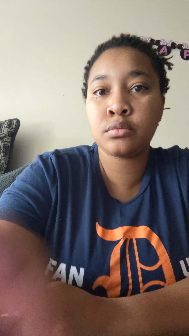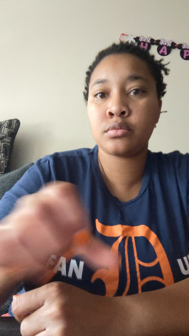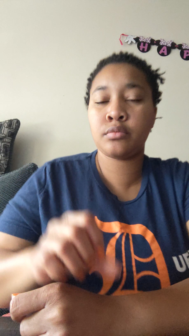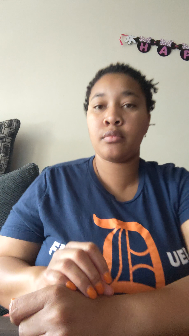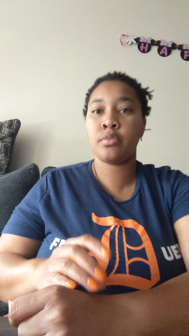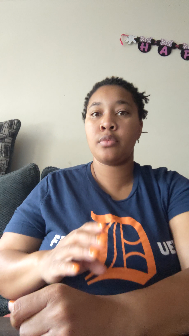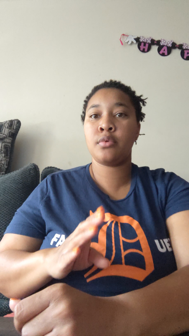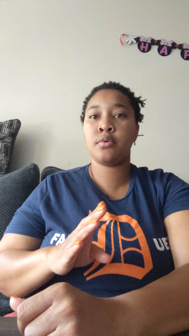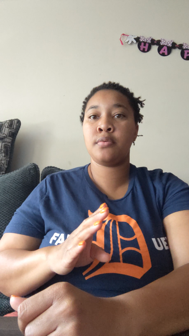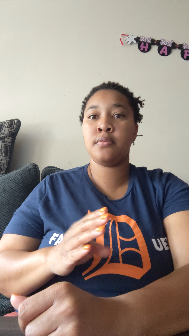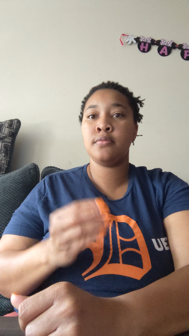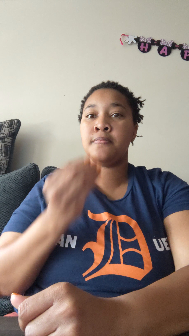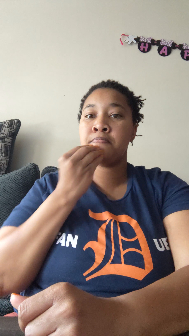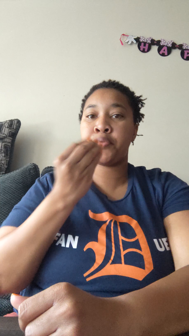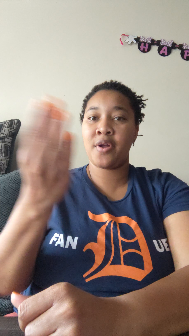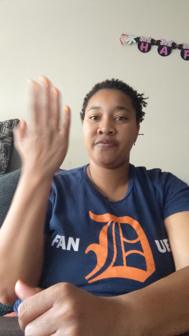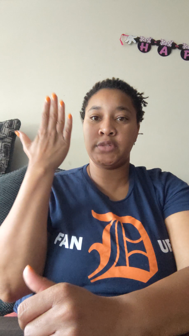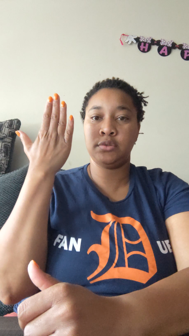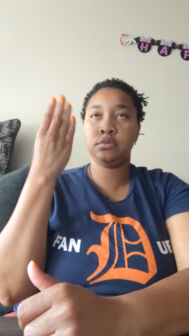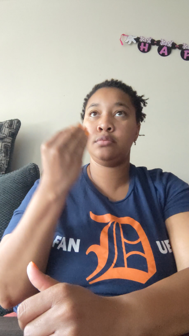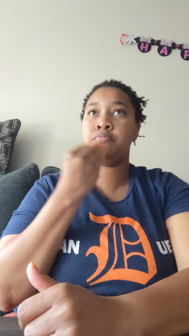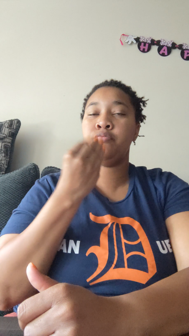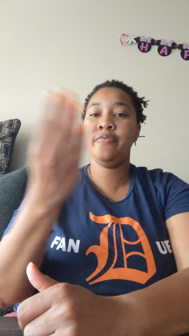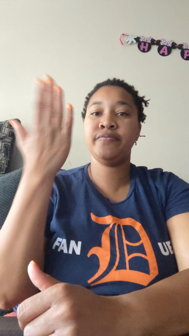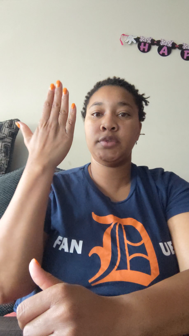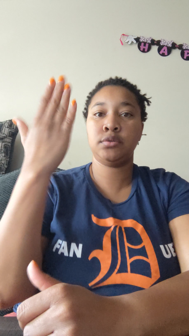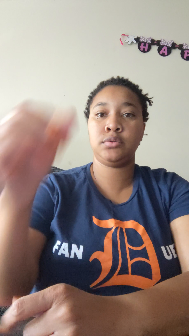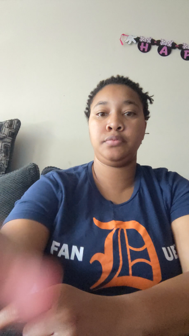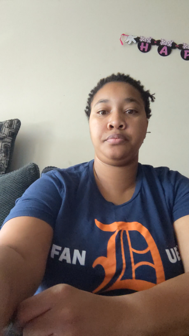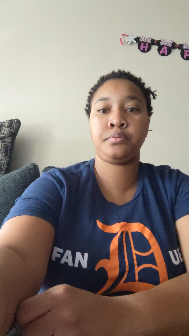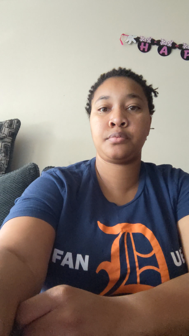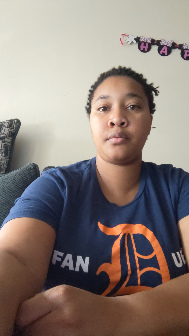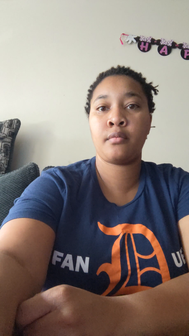breakfast